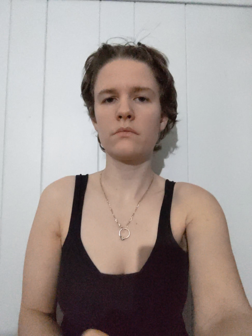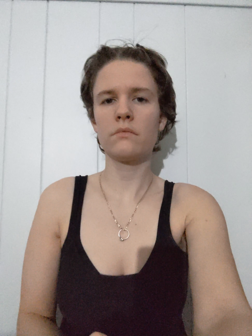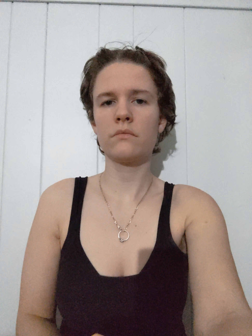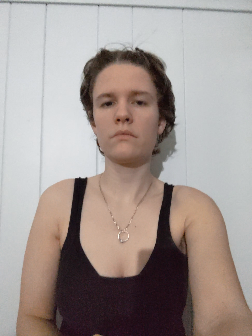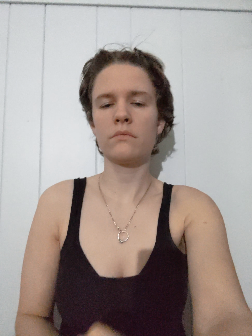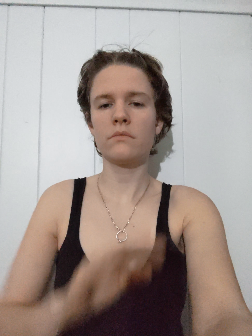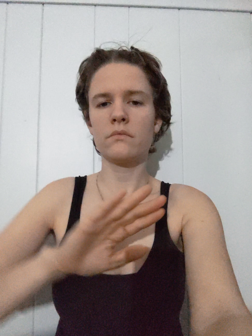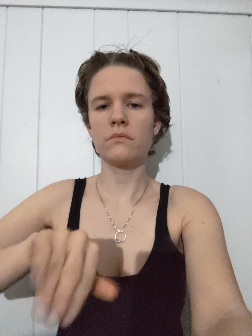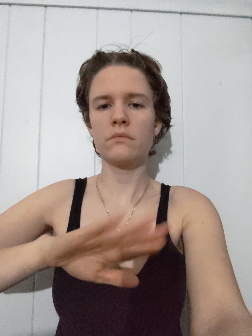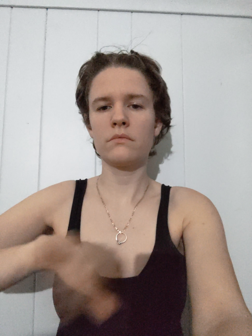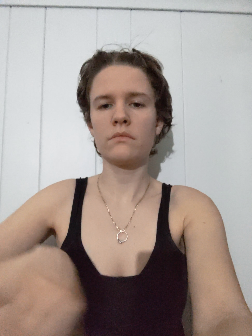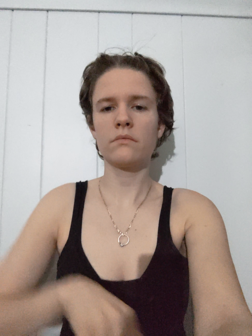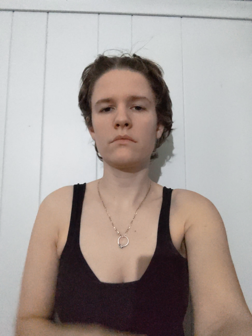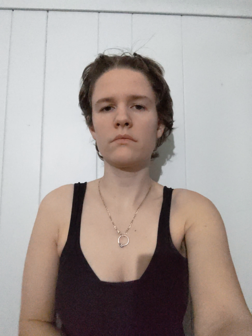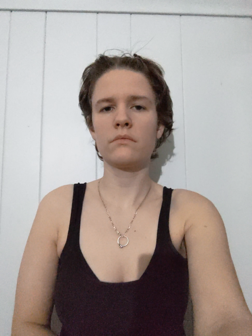pool